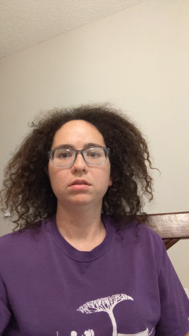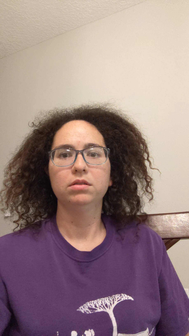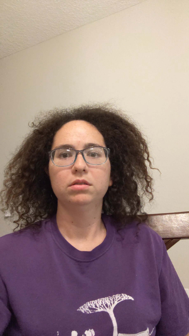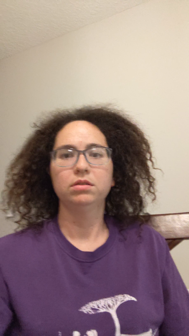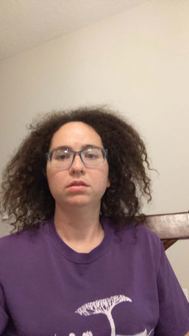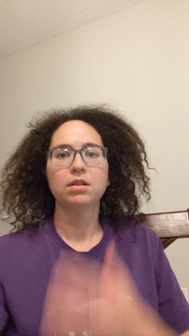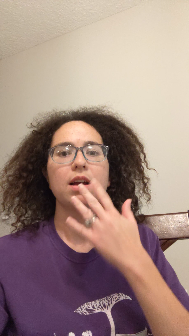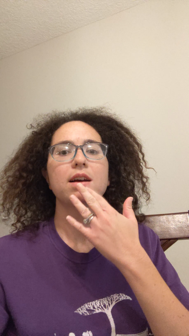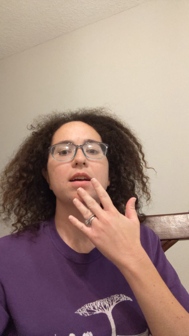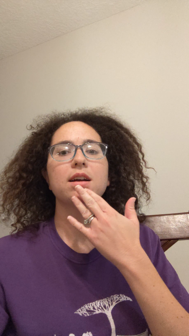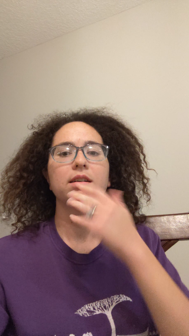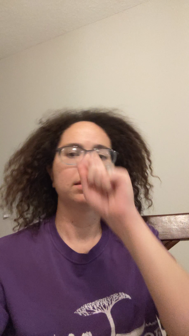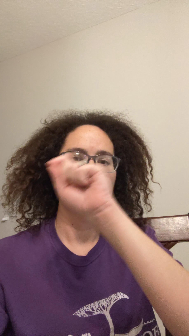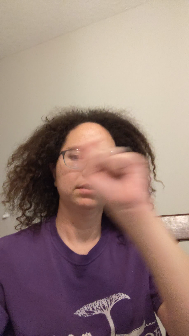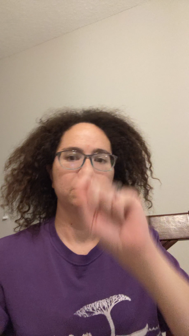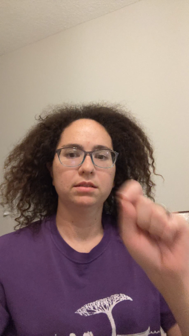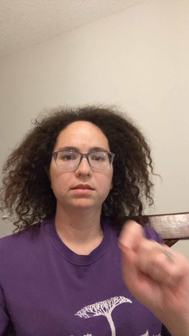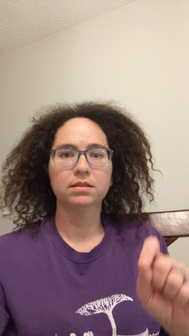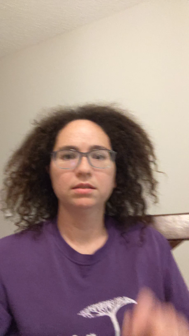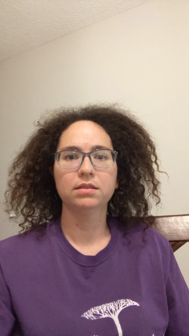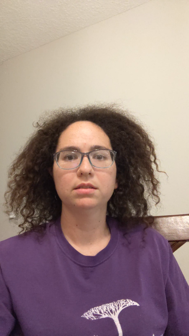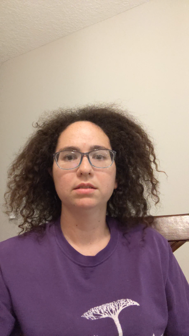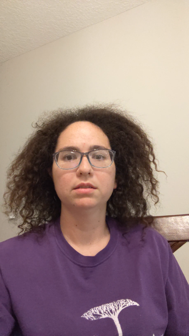crayon